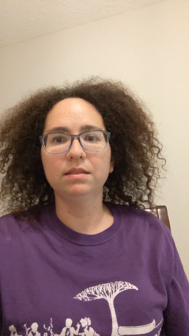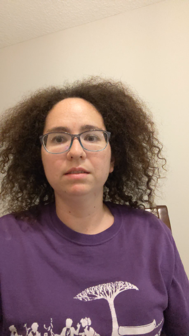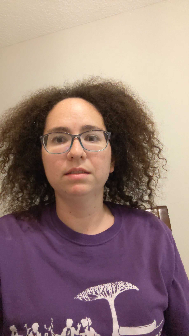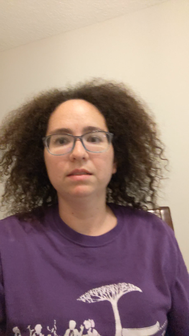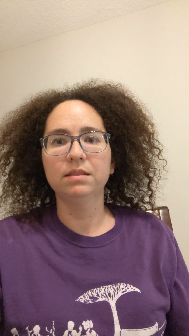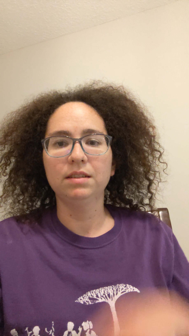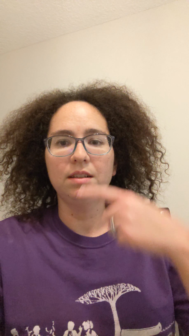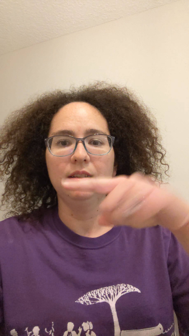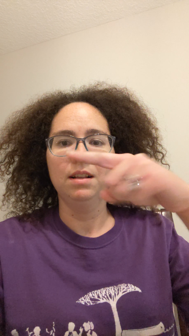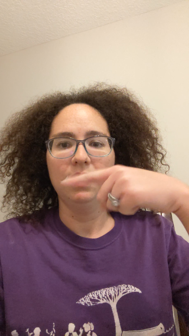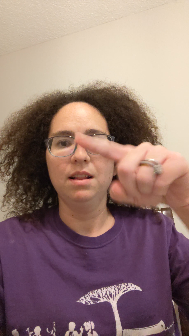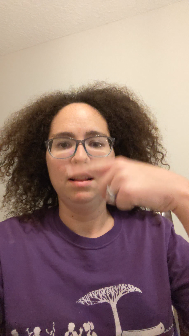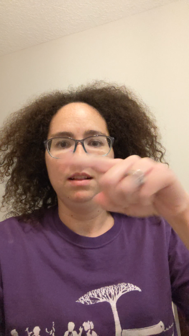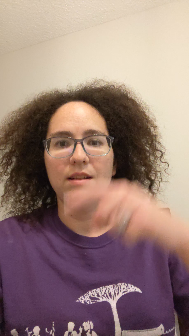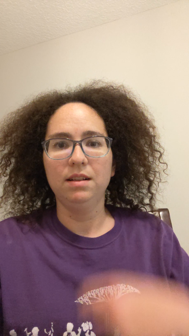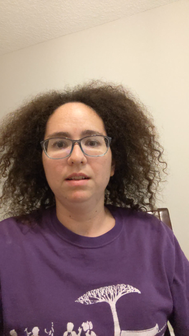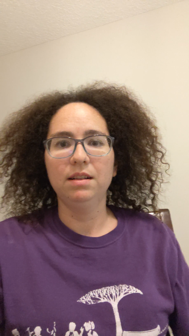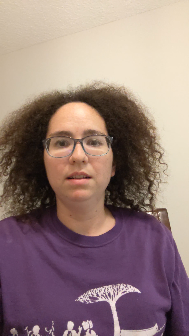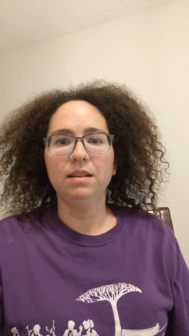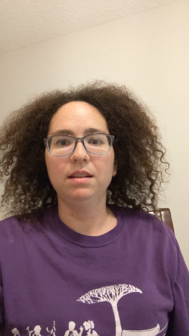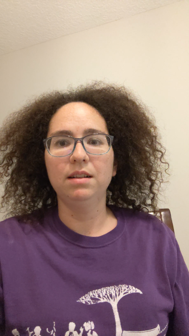knife